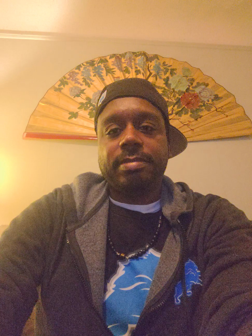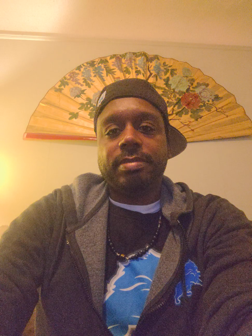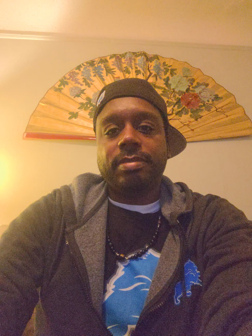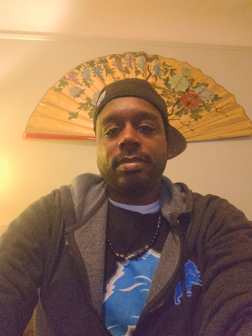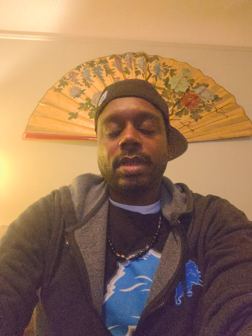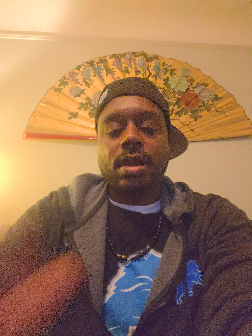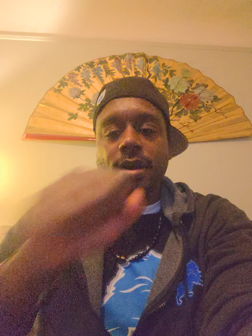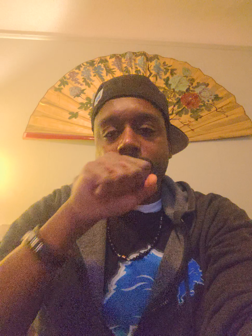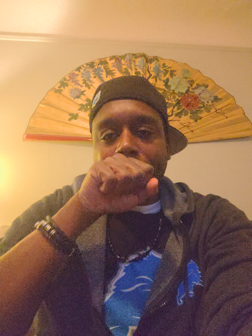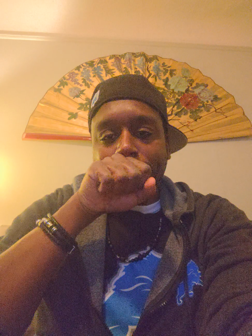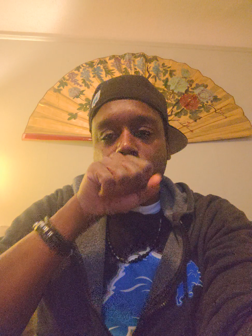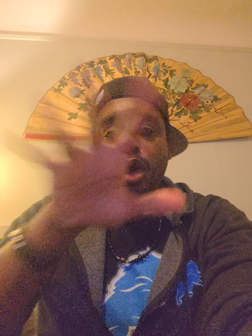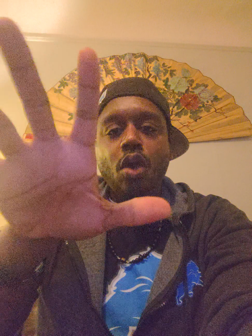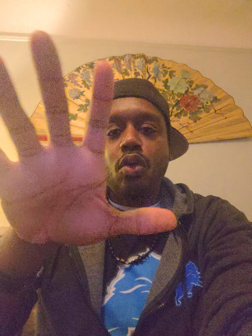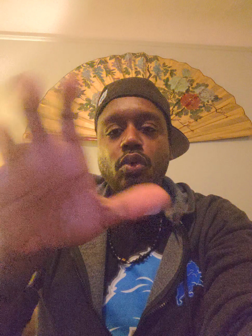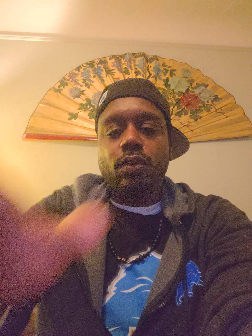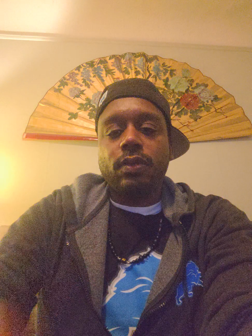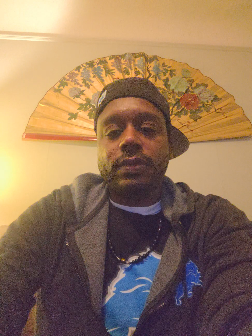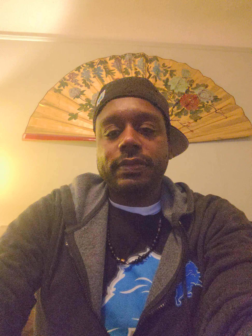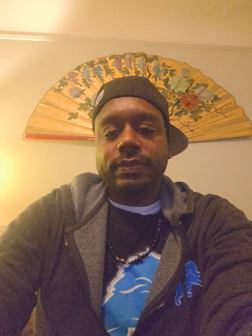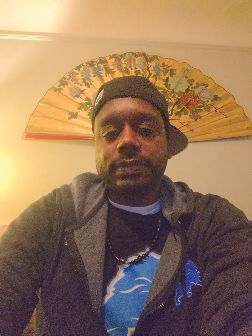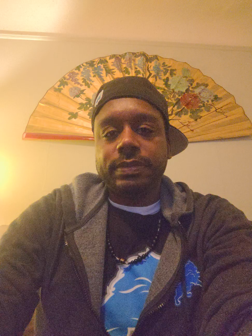blow